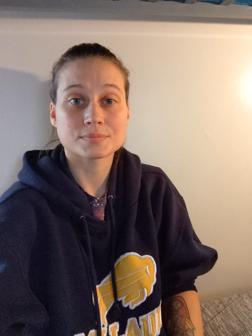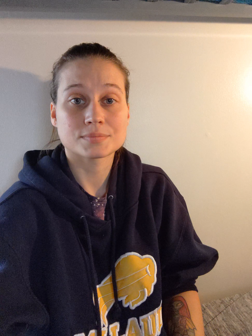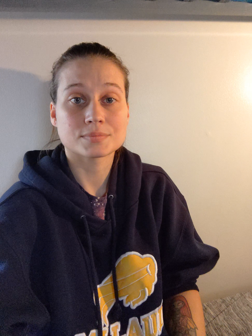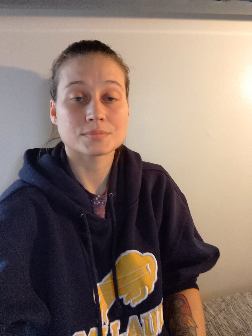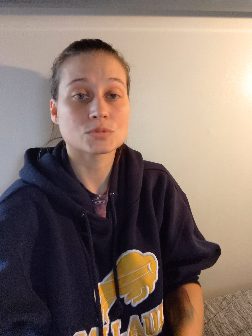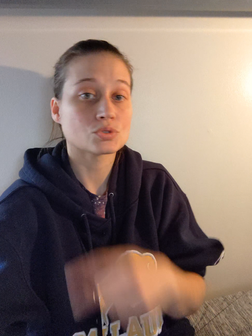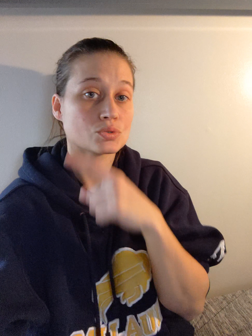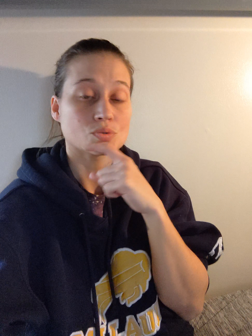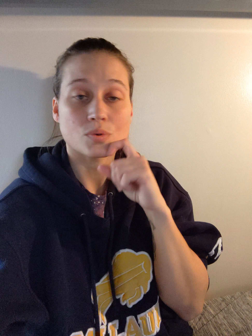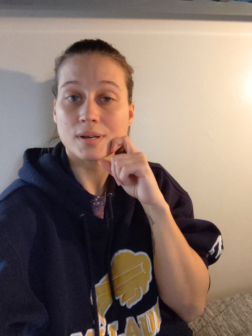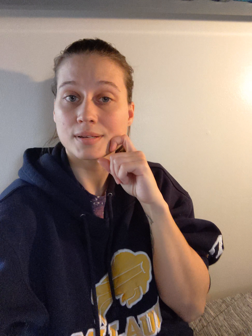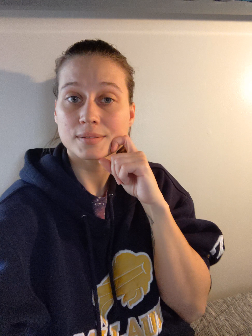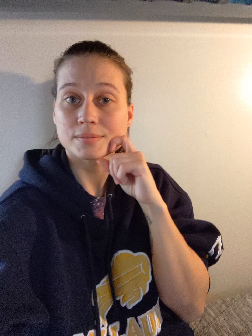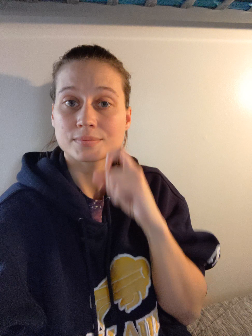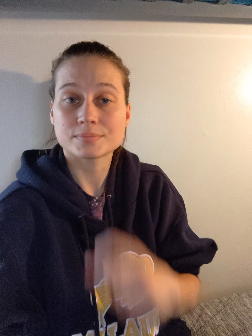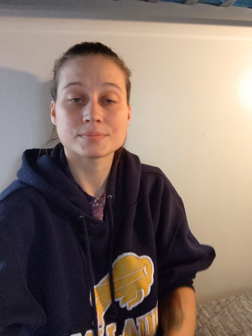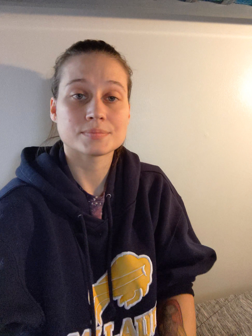dry